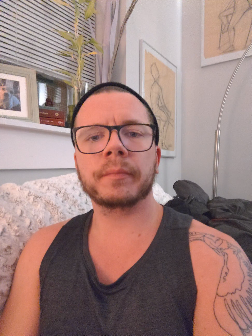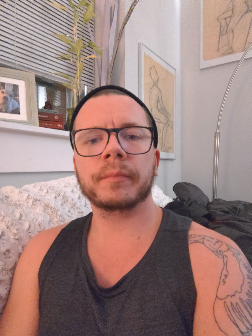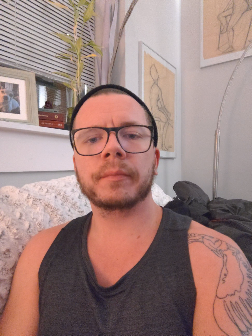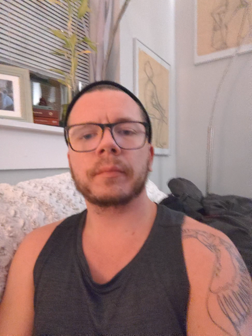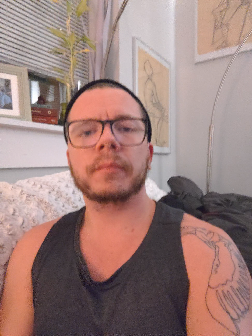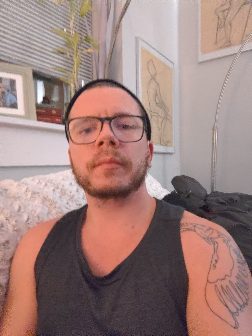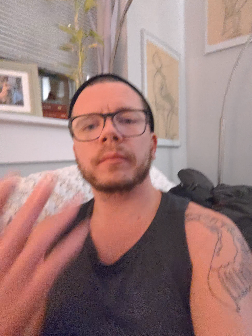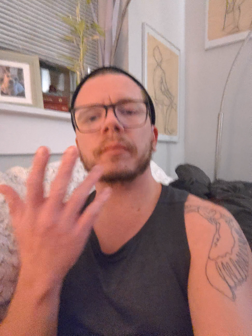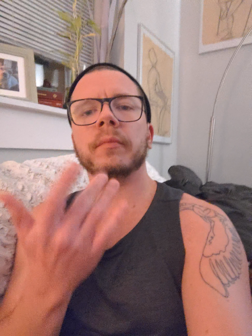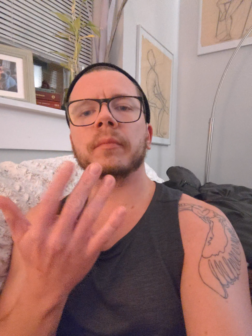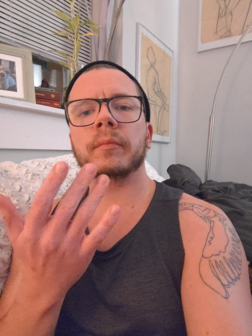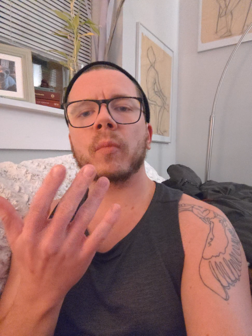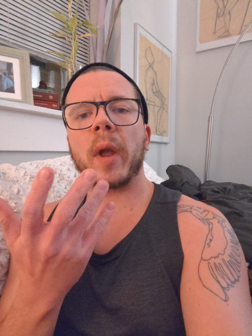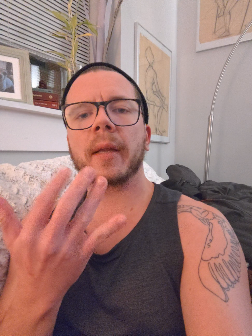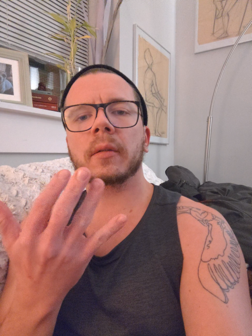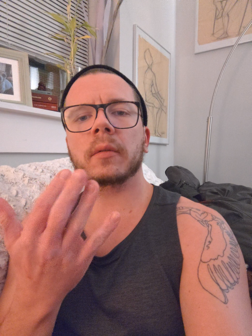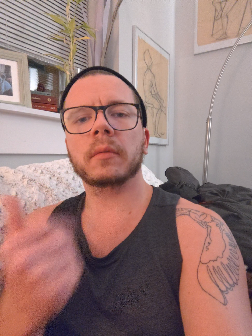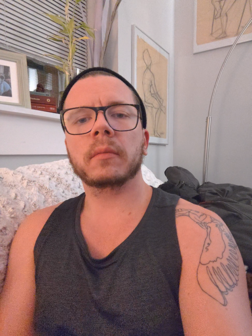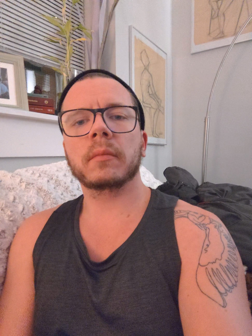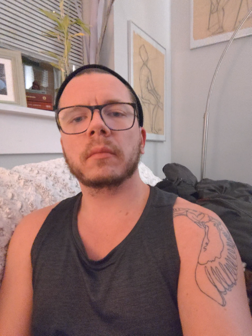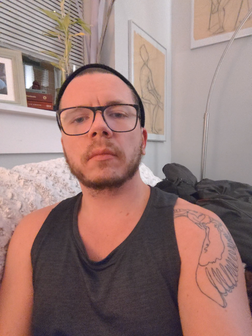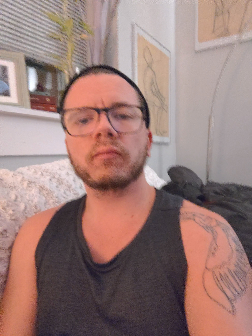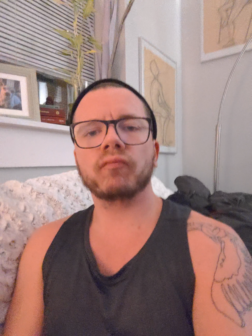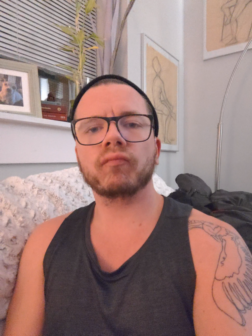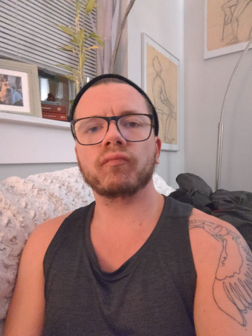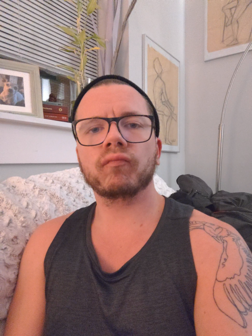wait